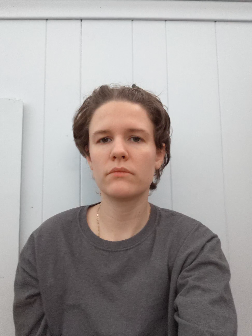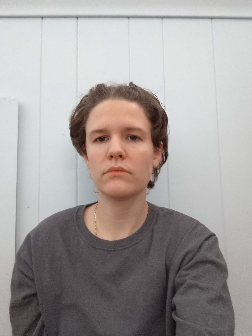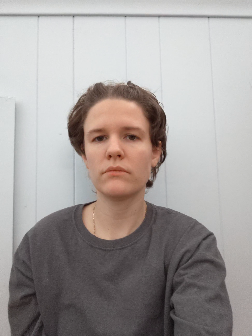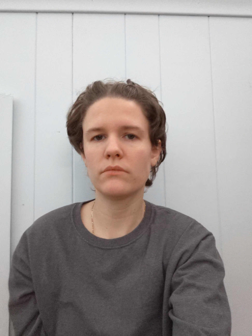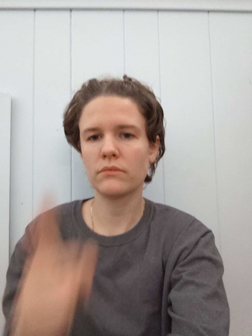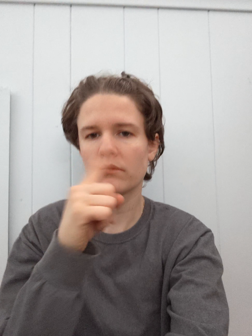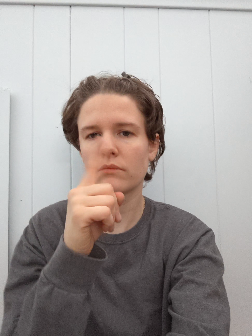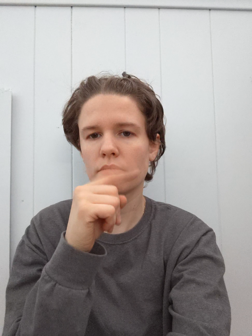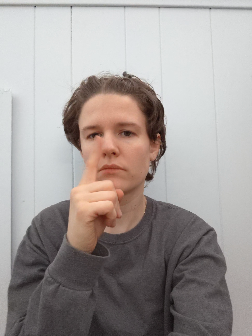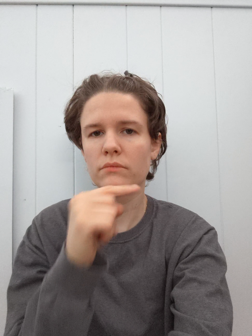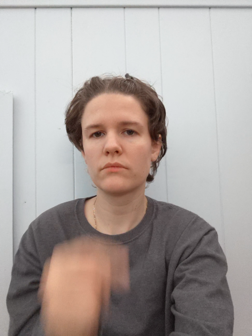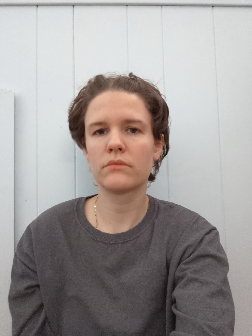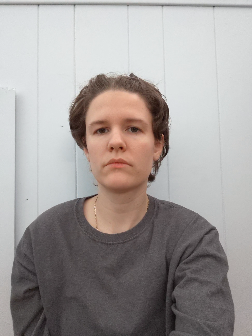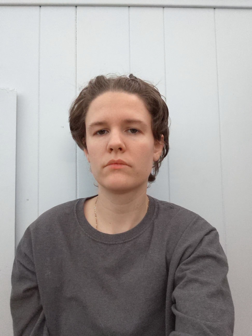mouse